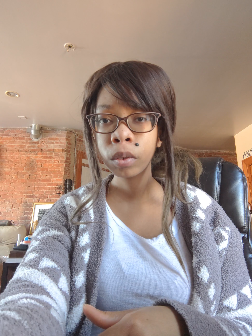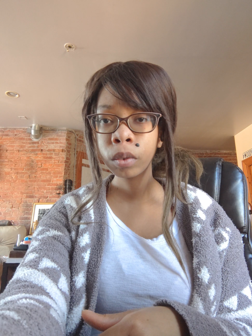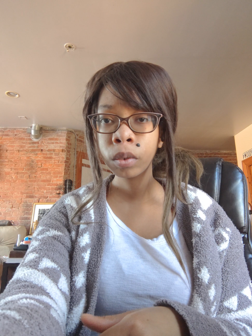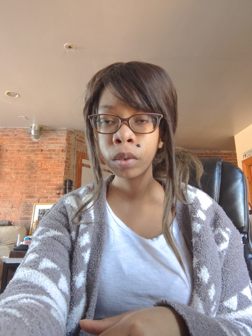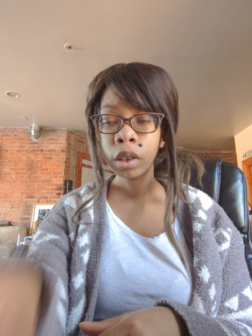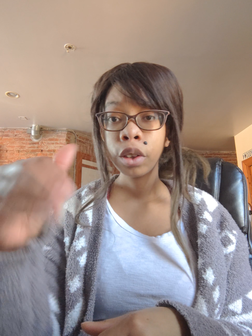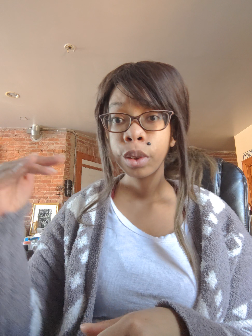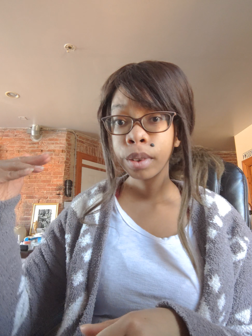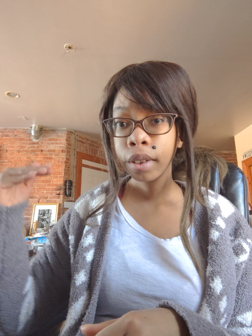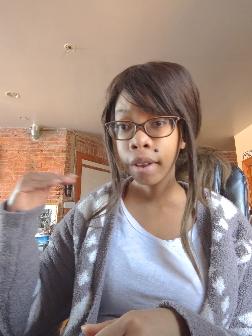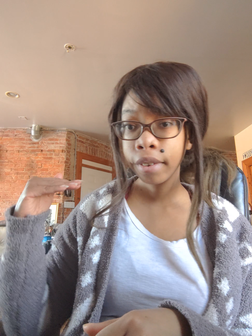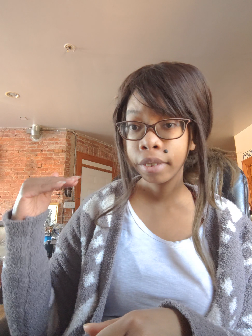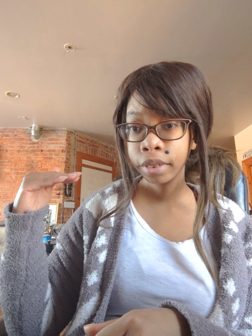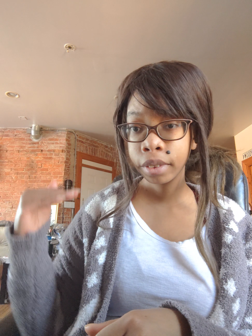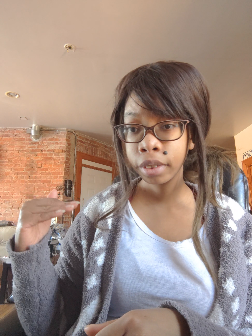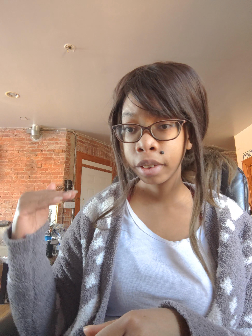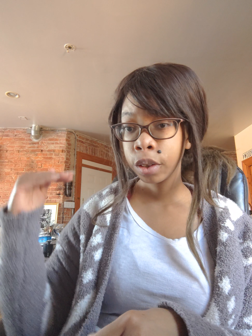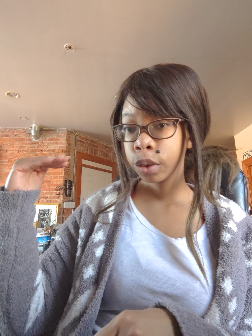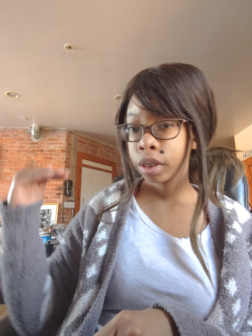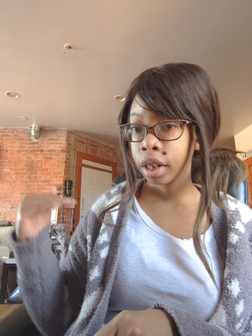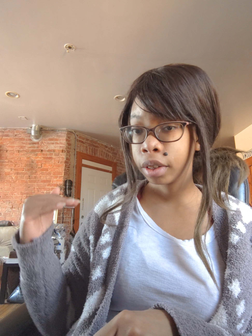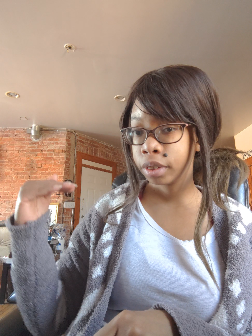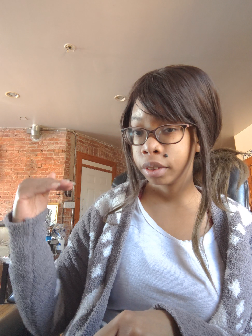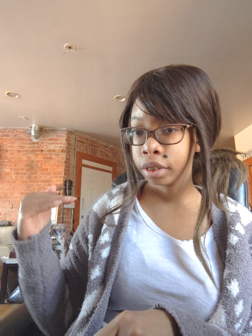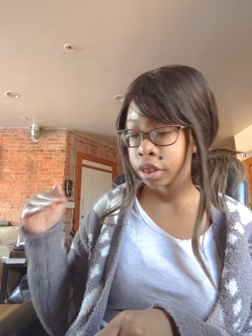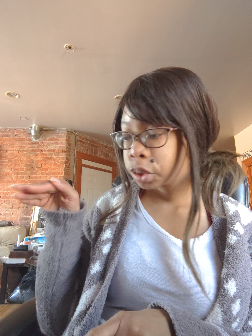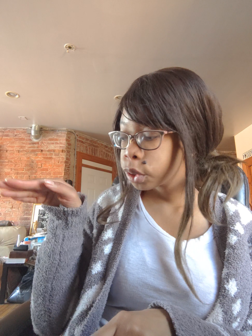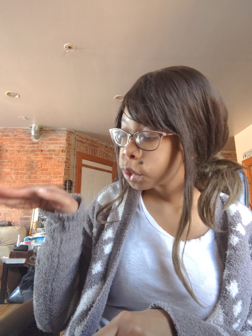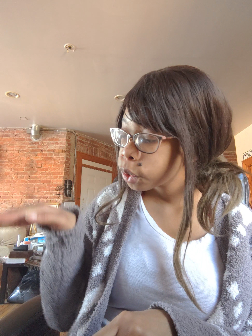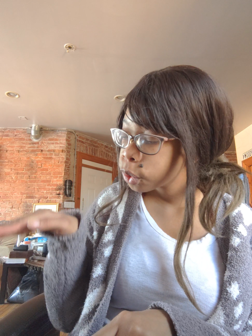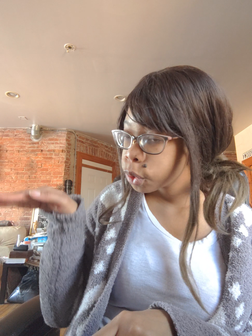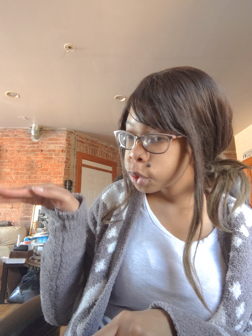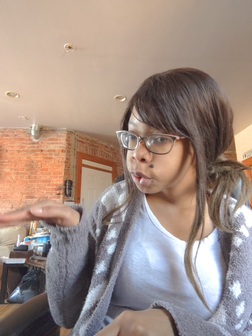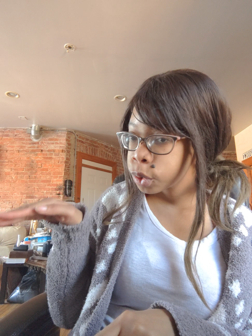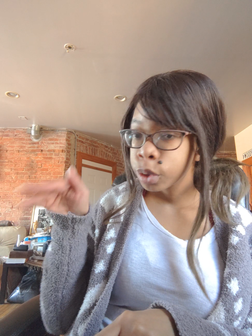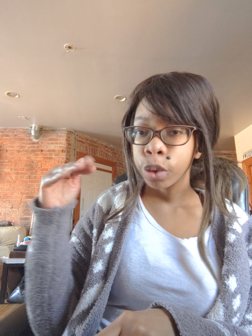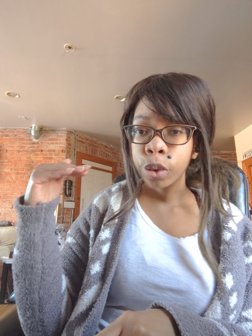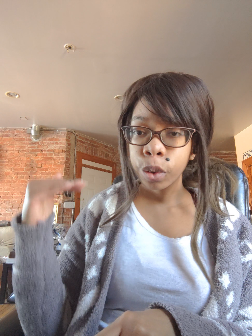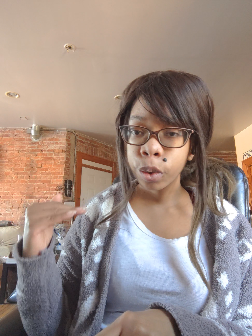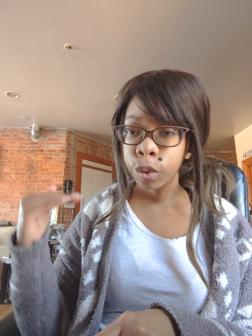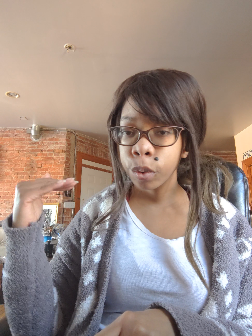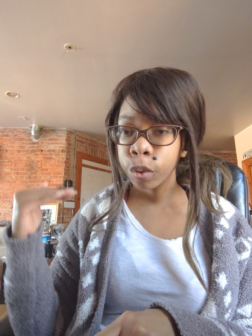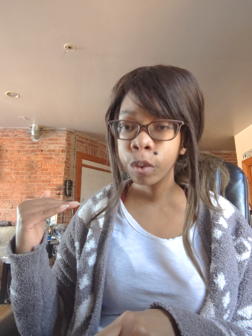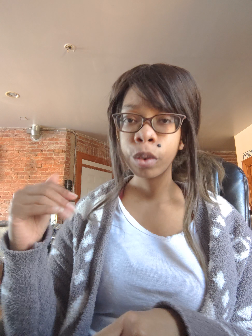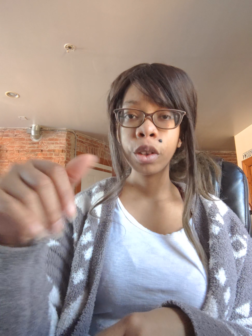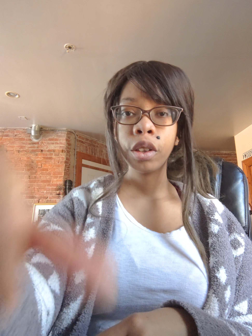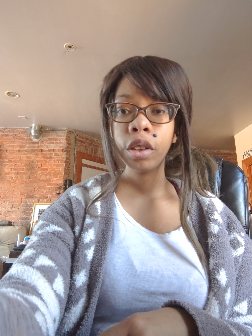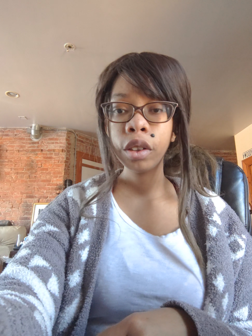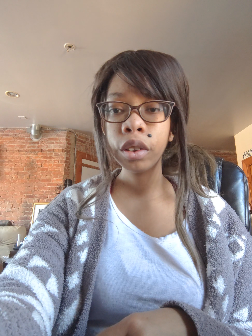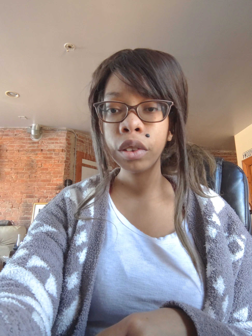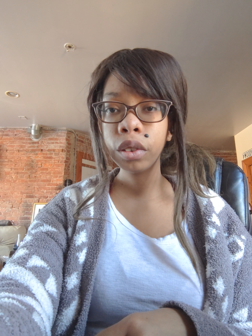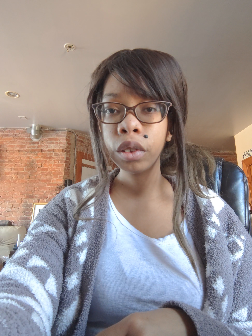child